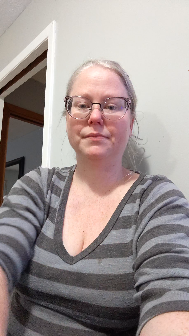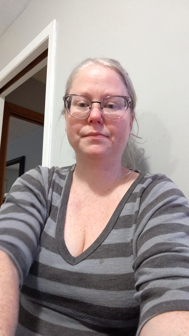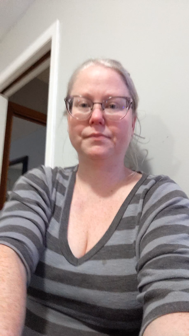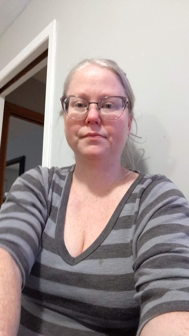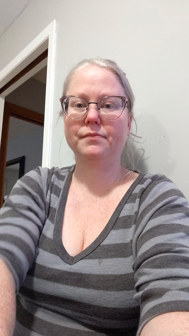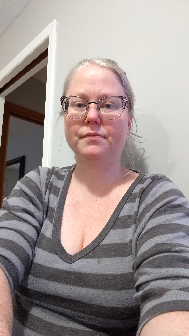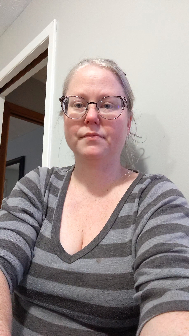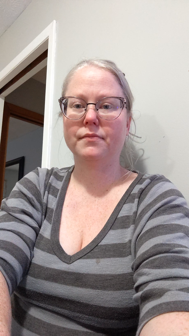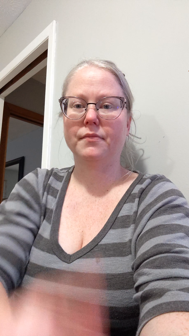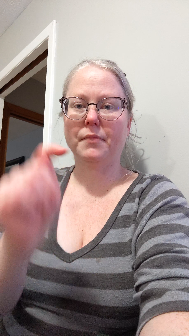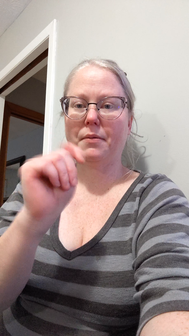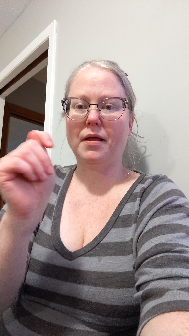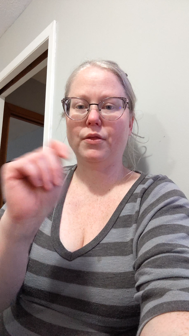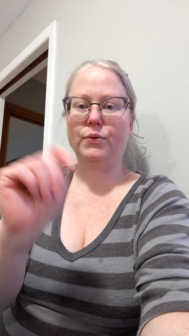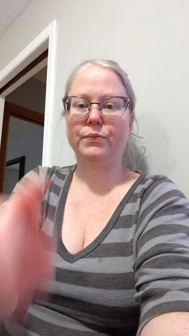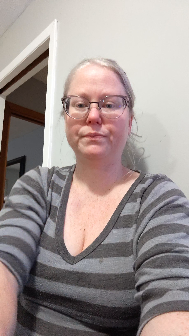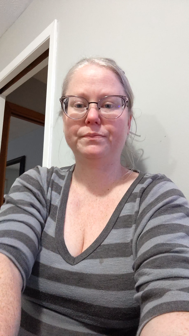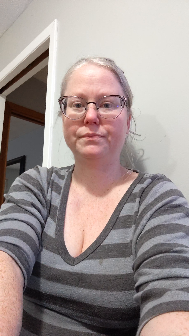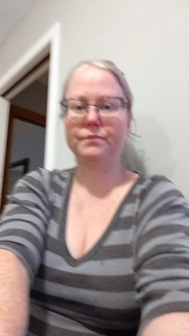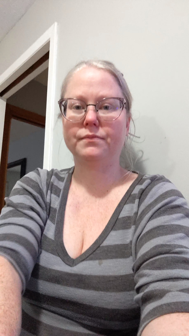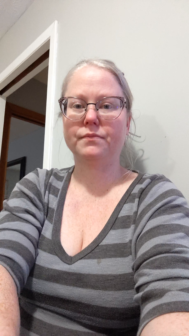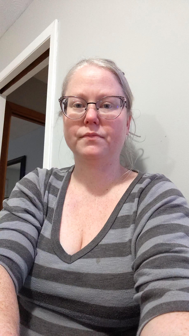bathroom